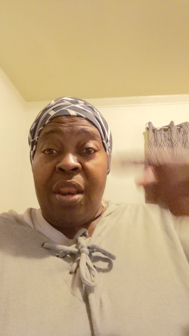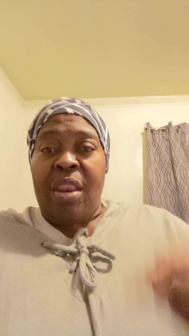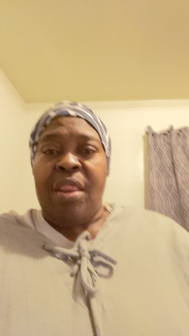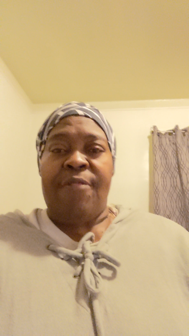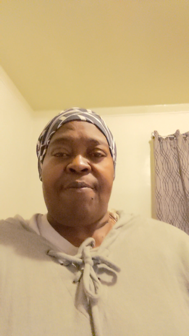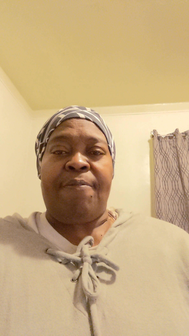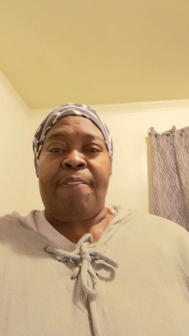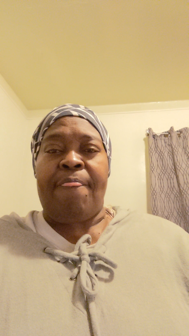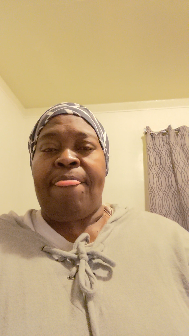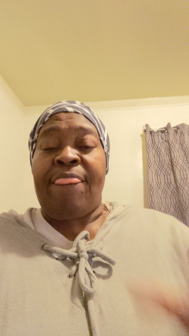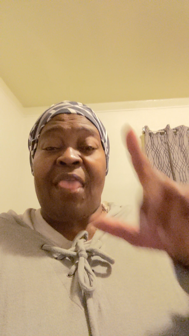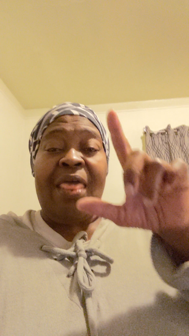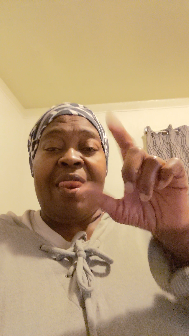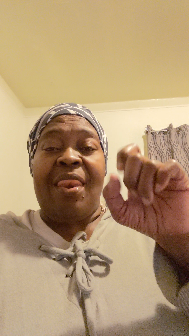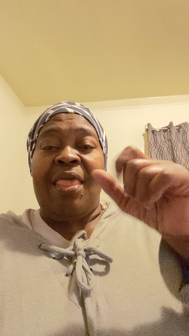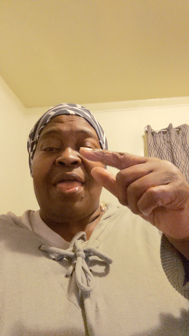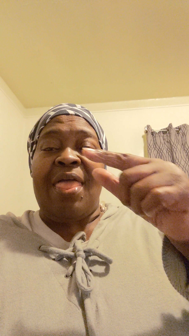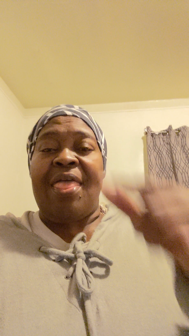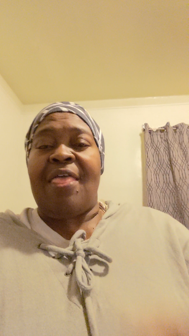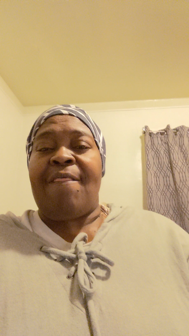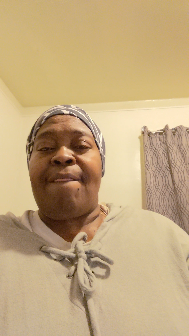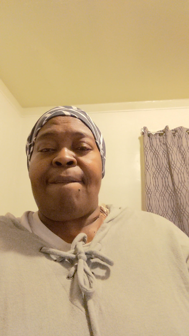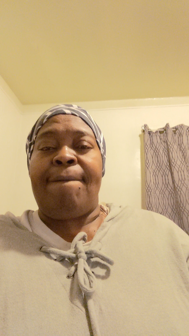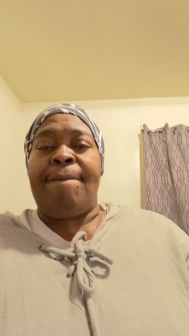leg